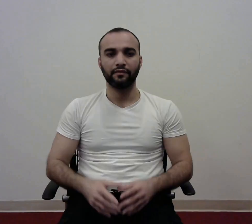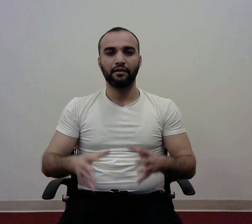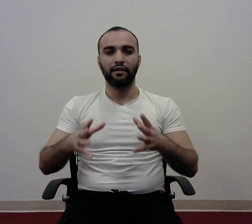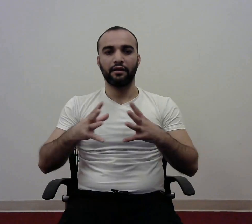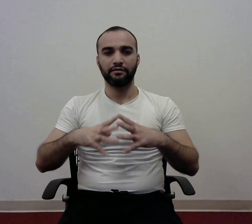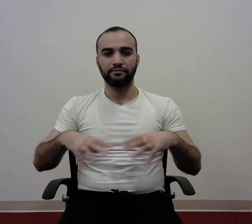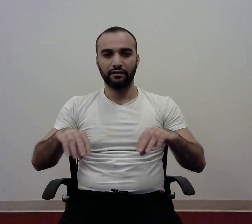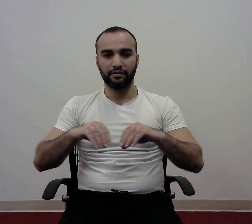ailə